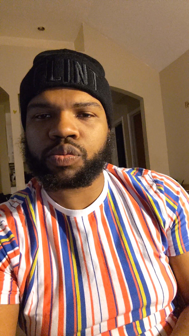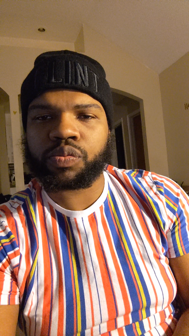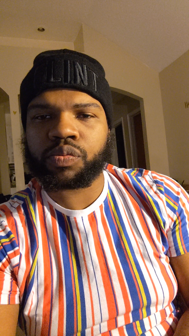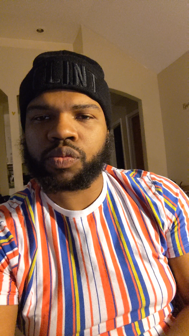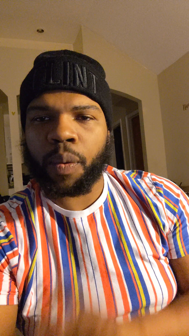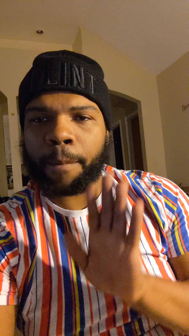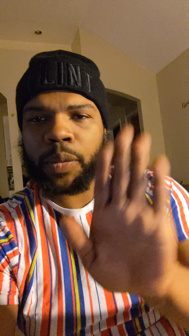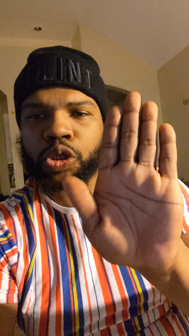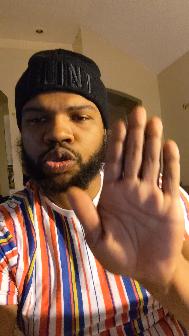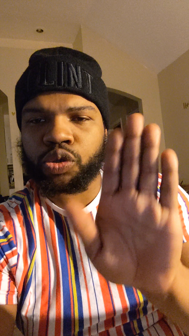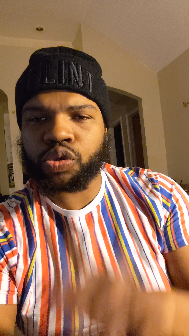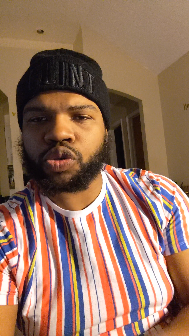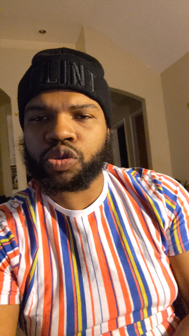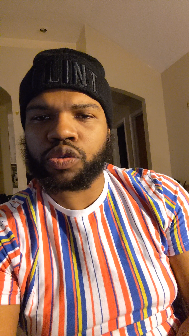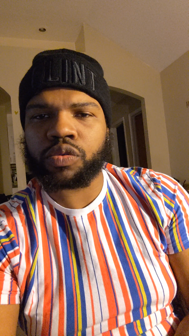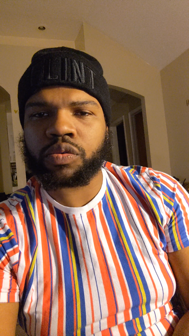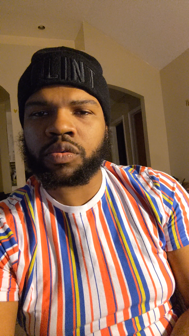push